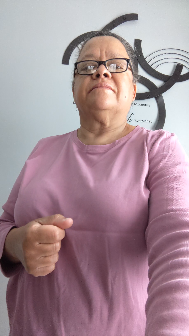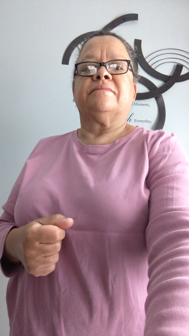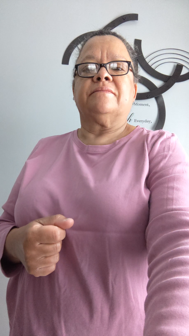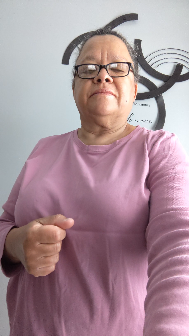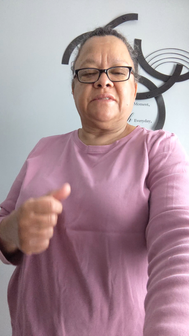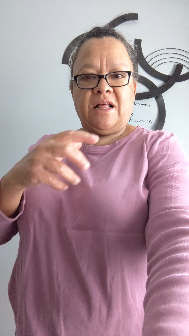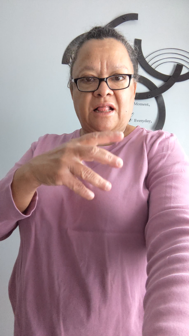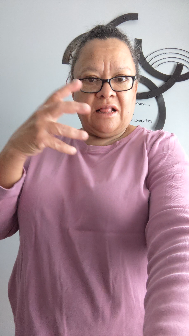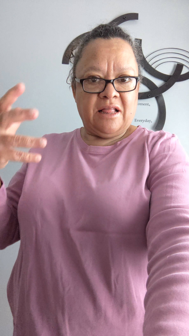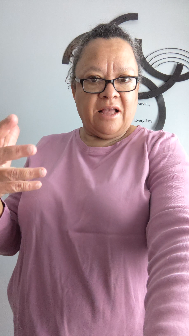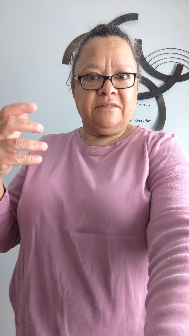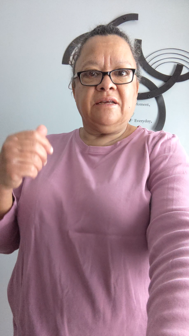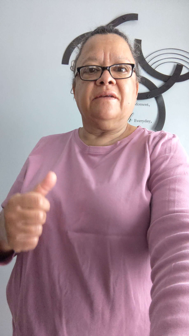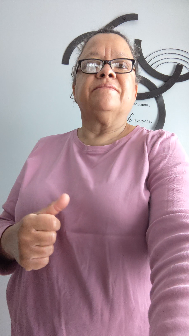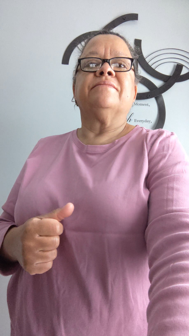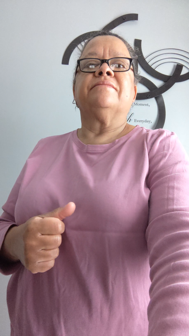a lot